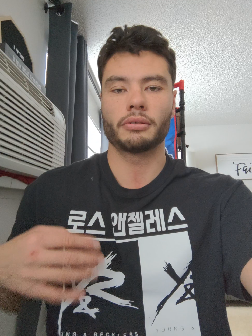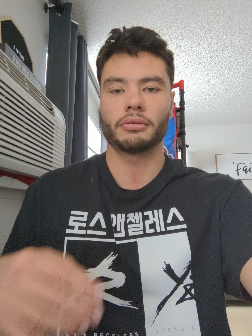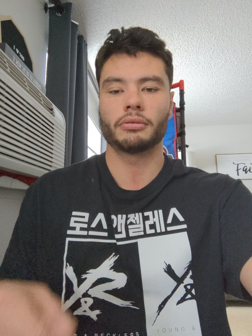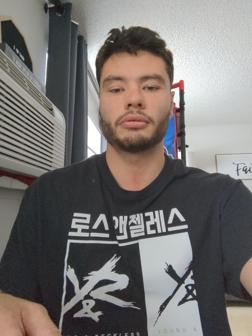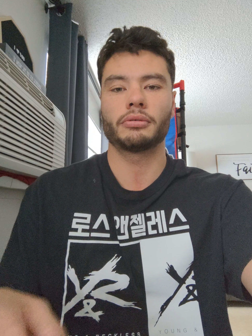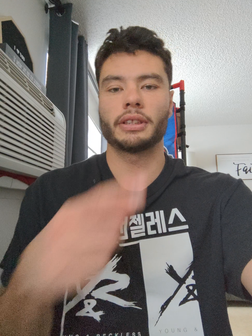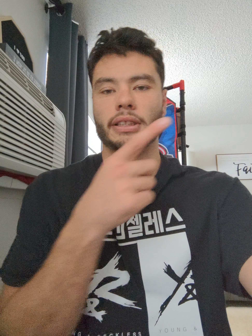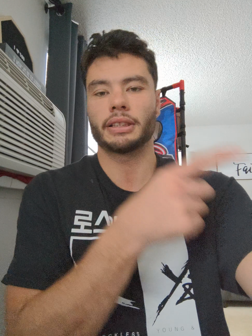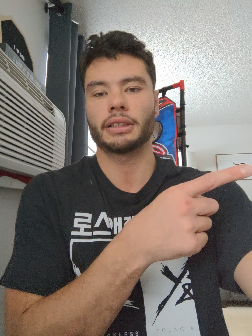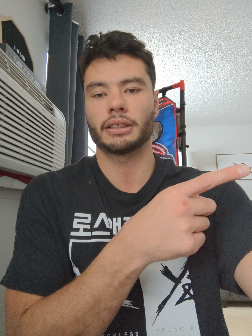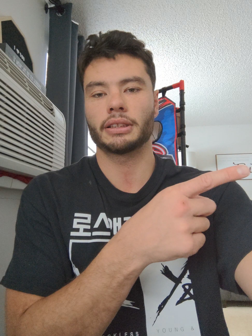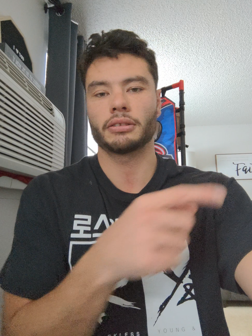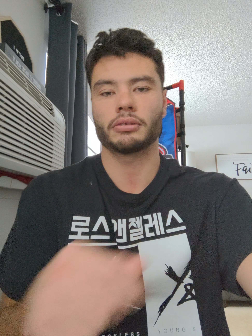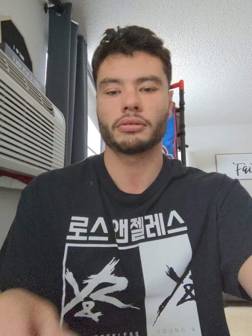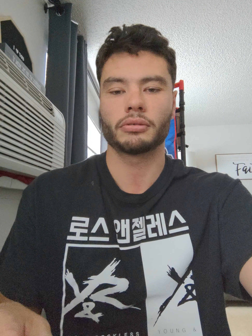he/she/it